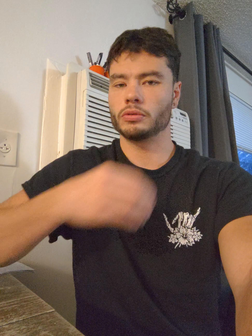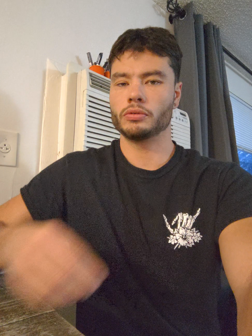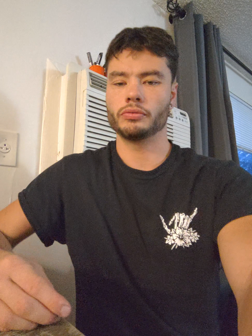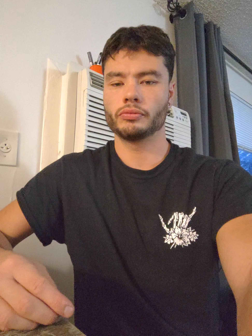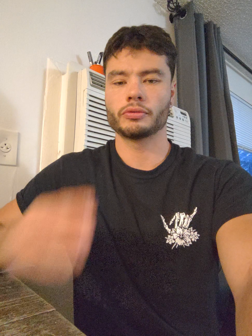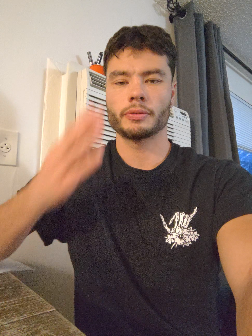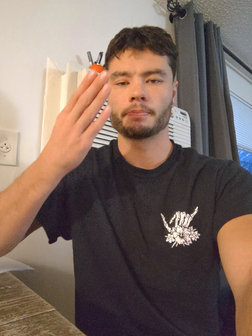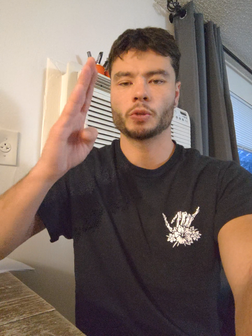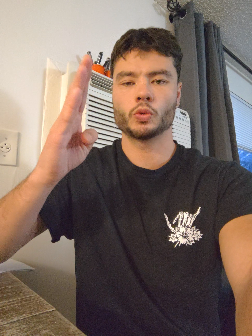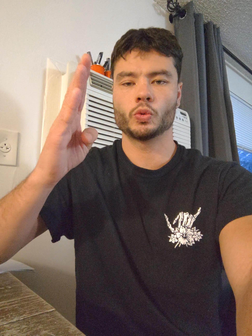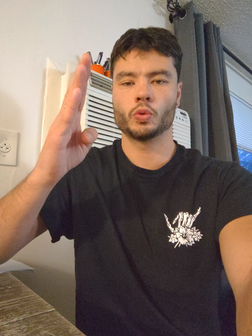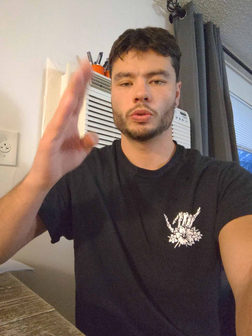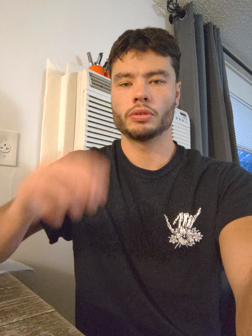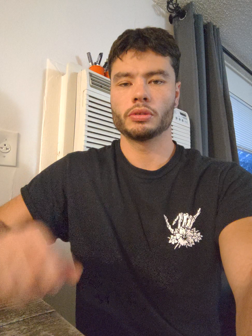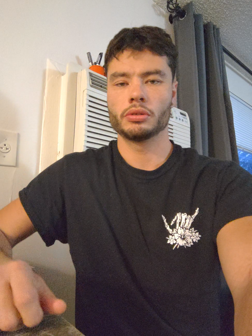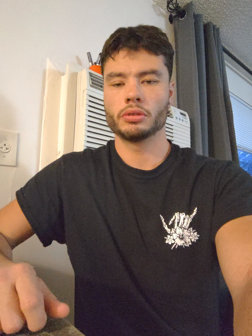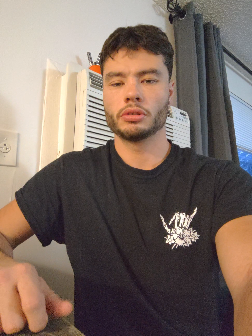blue